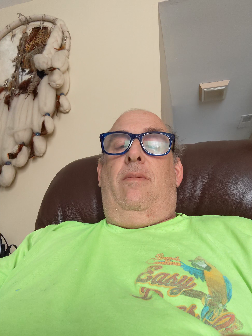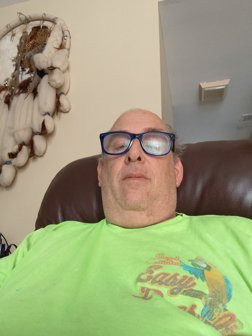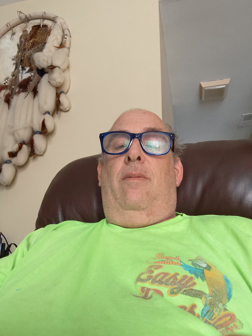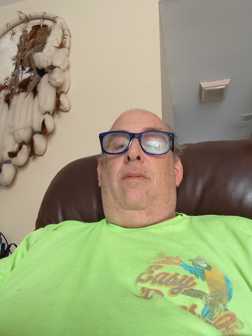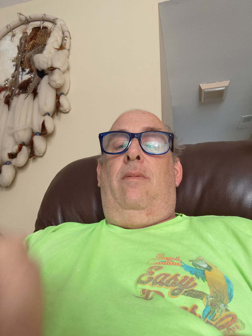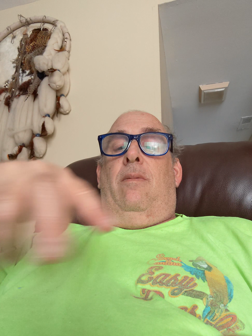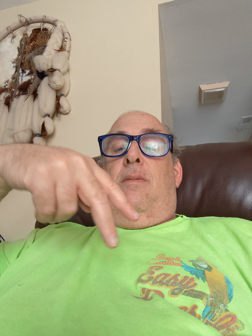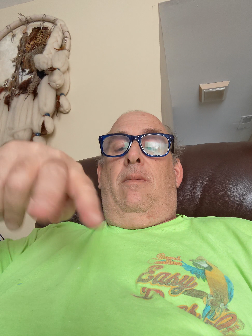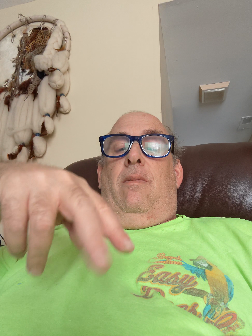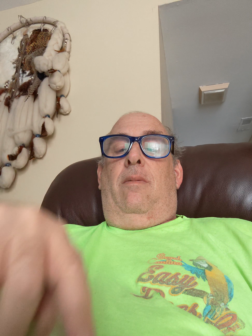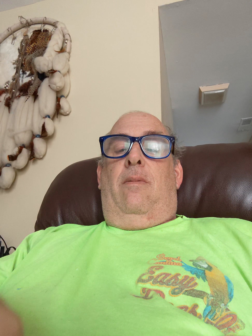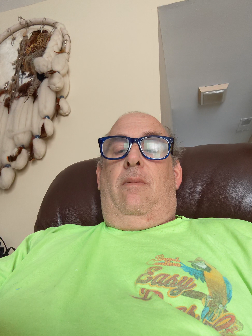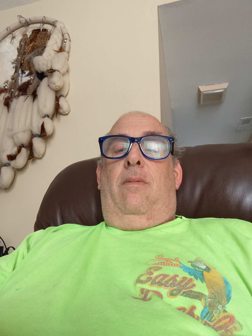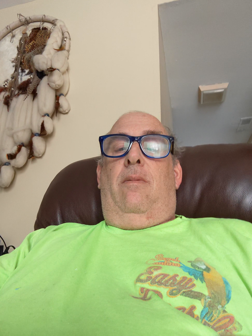dance